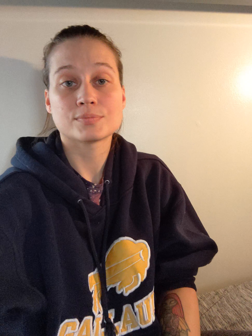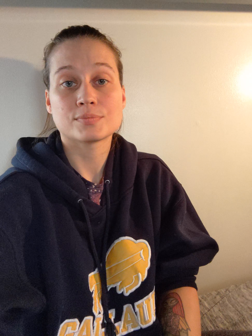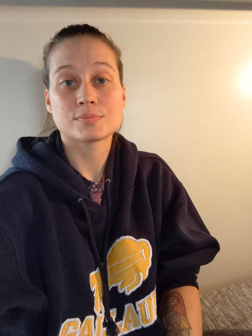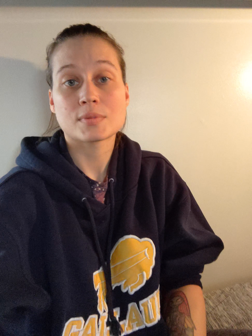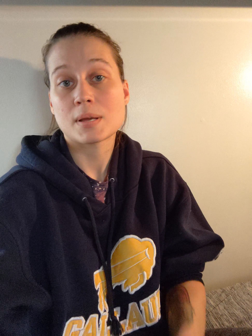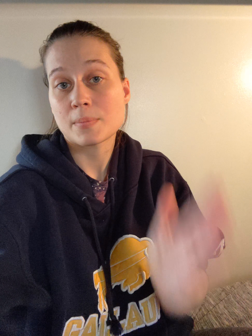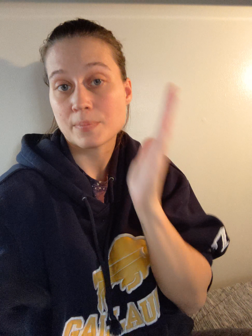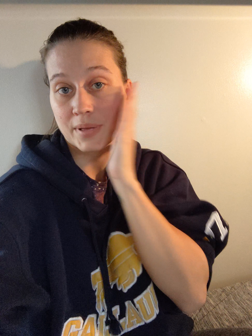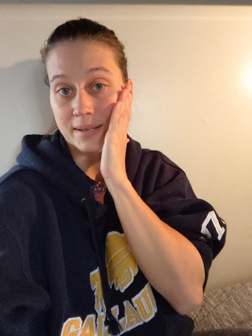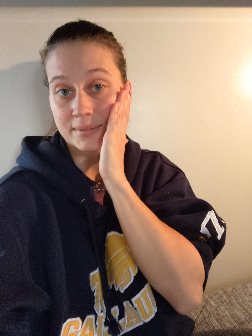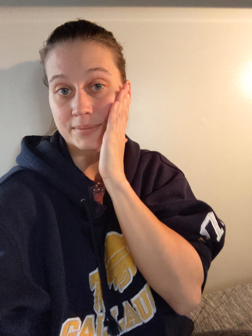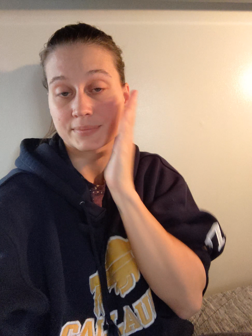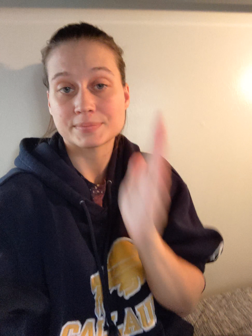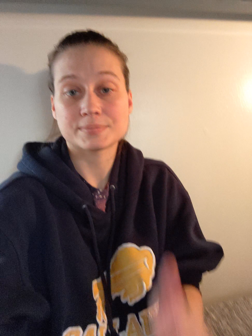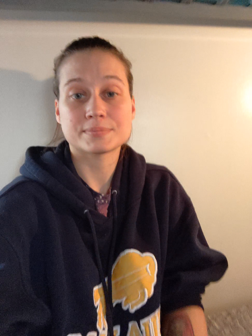bed